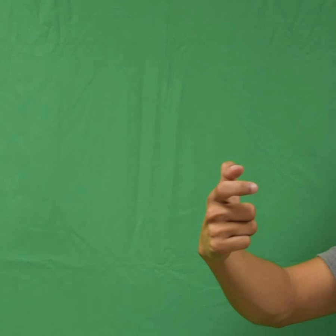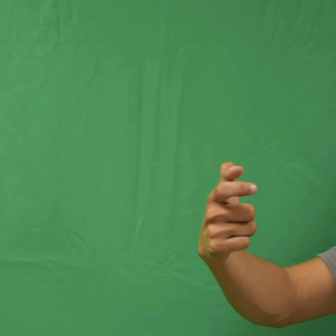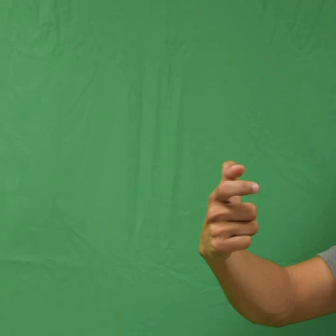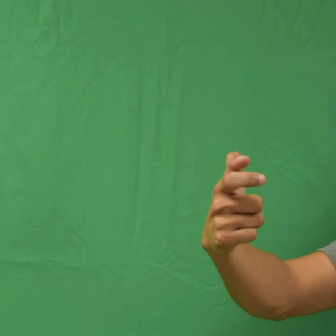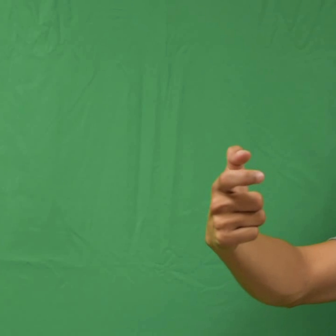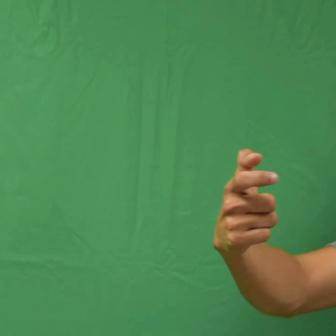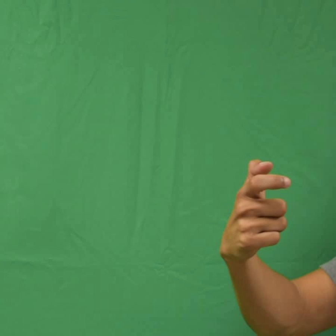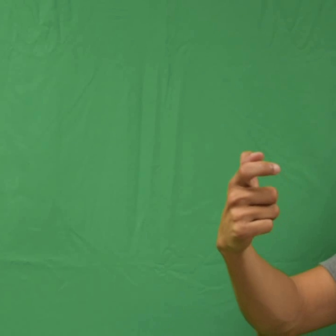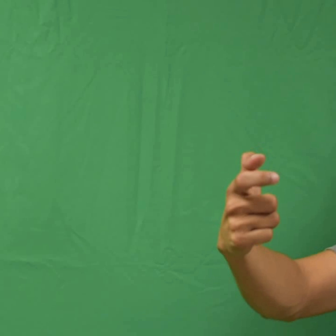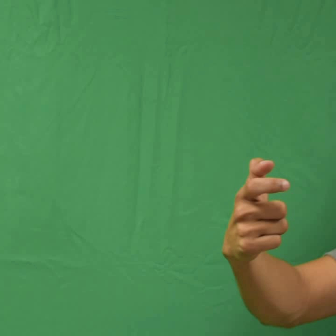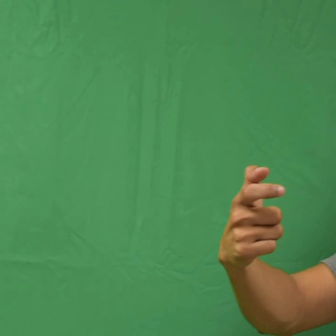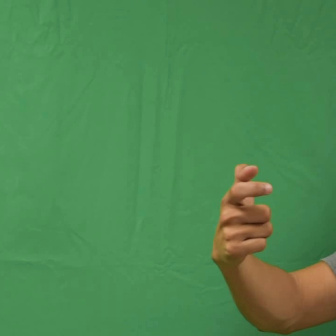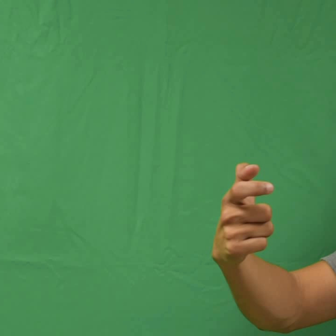X